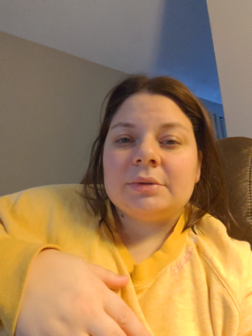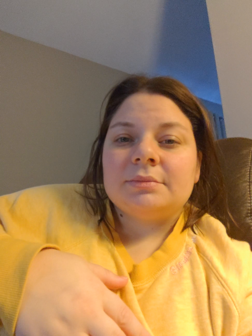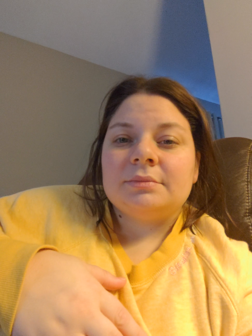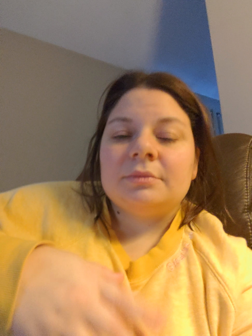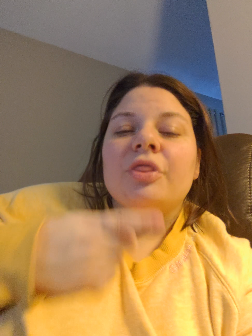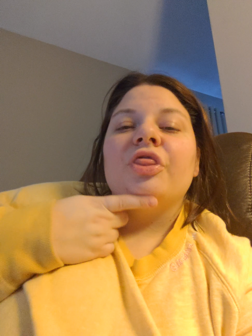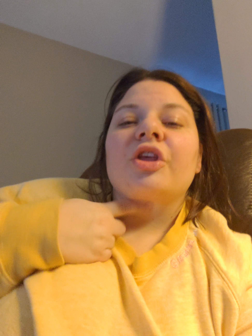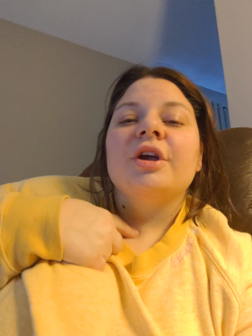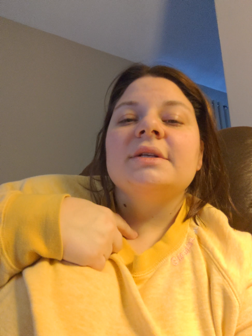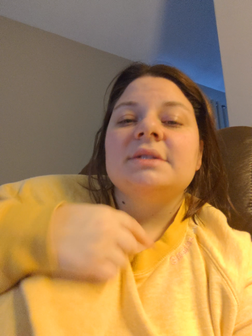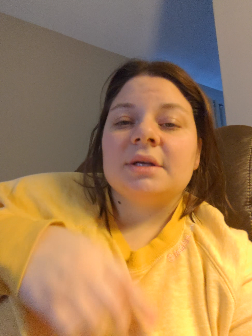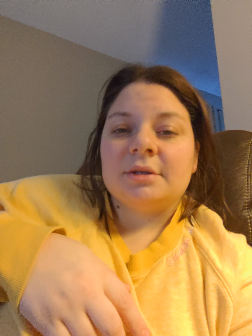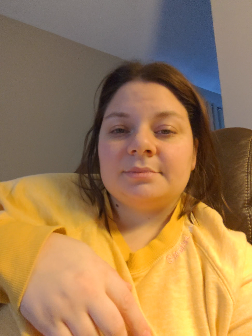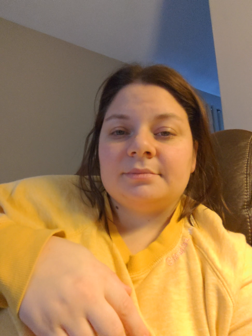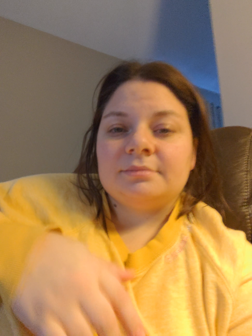thirsty